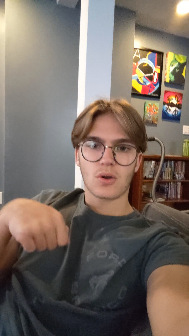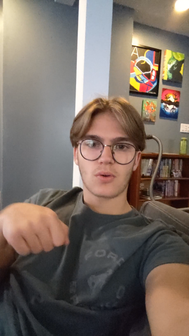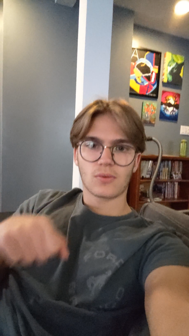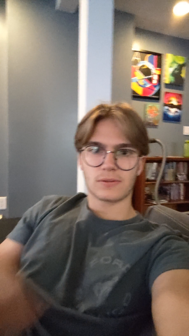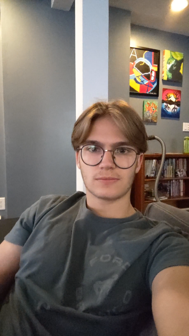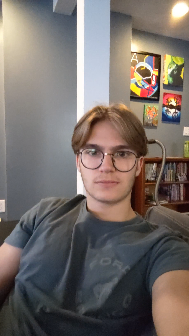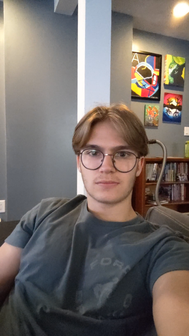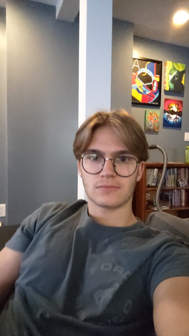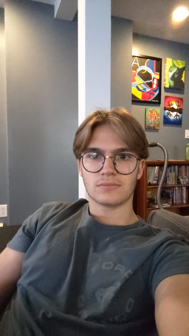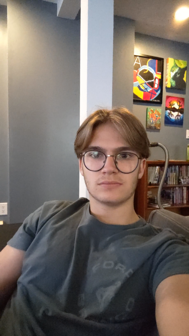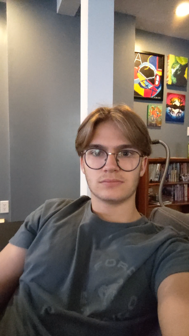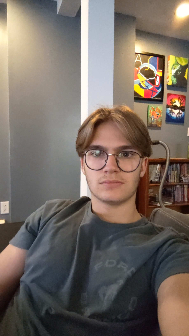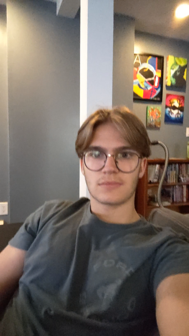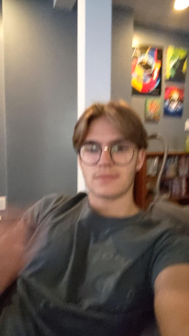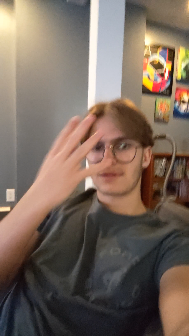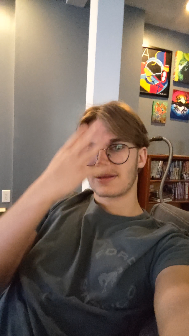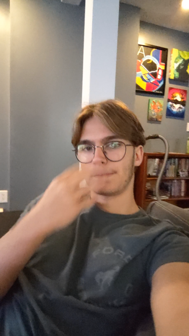asleep